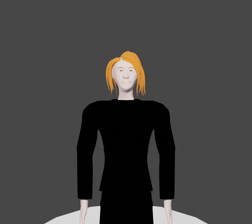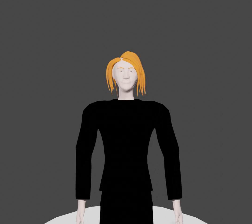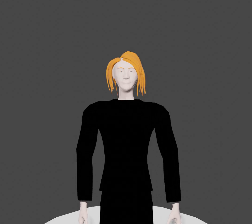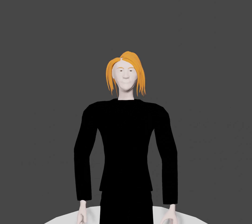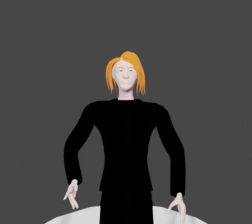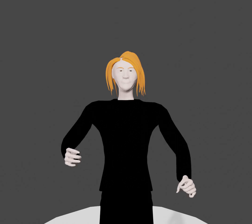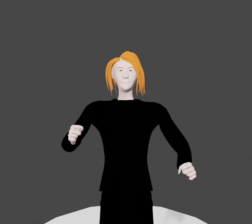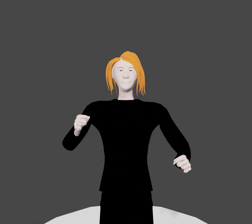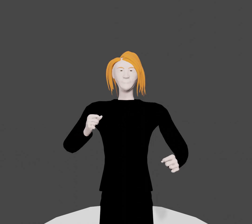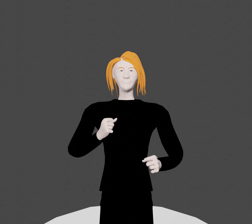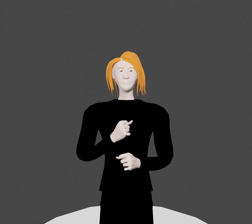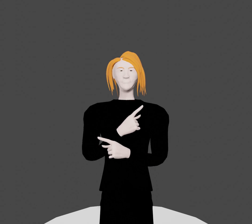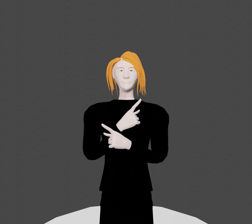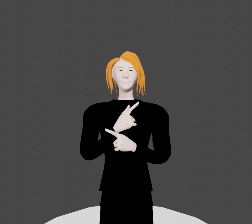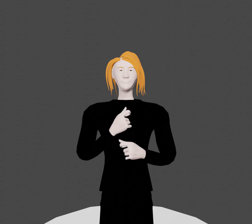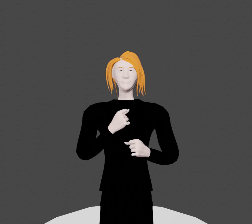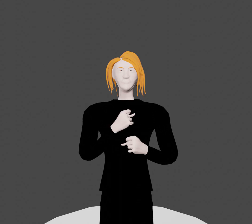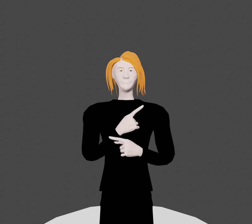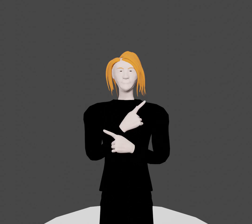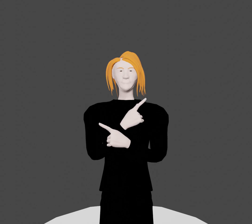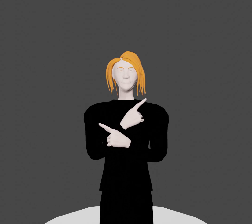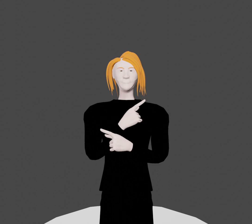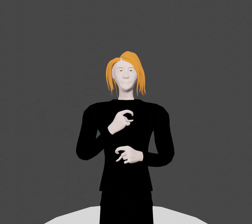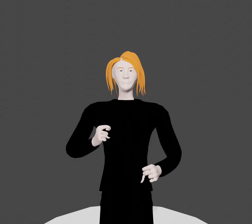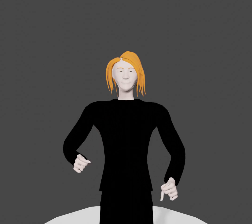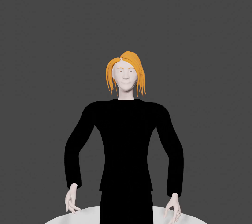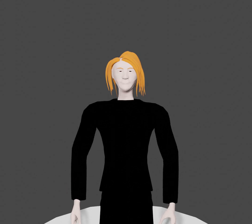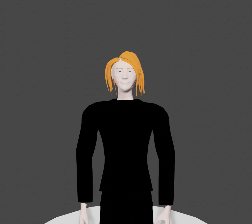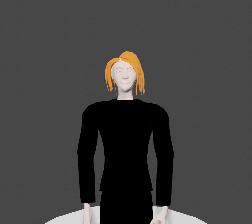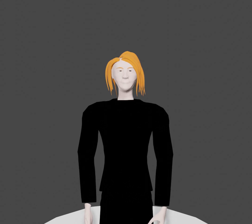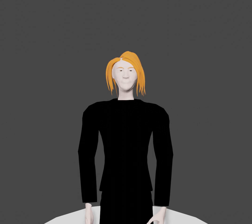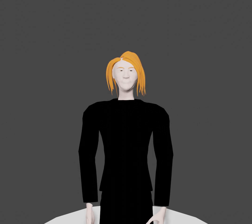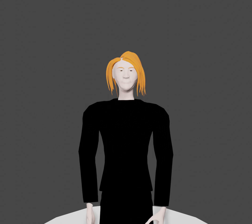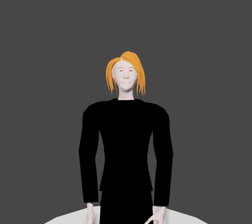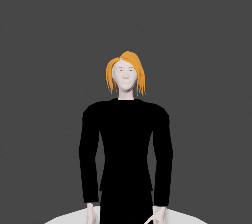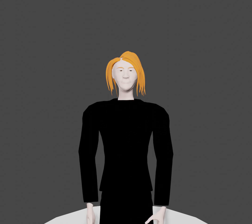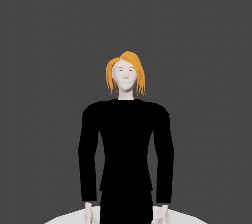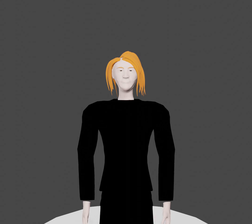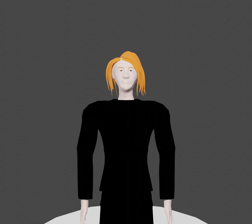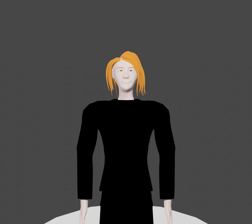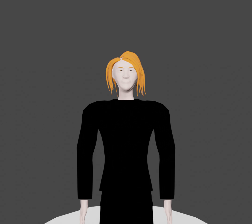Algorithm